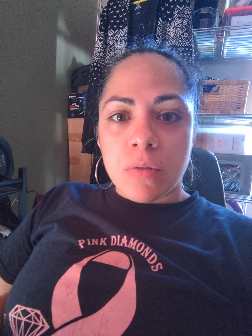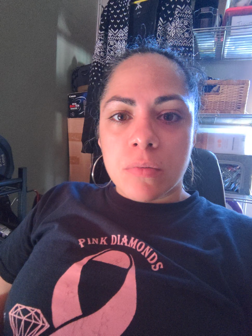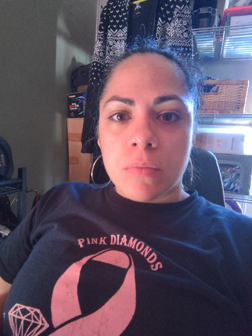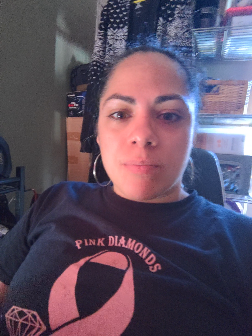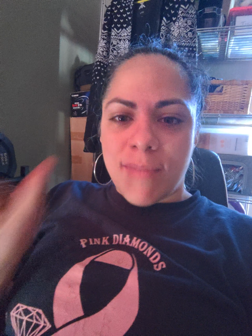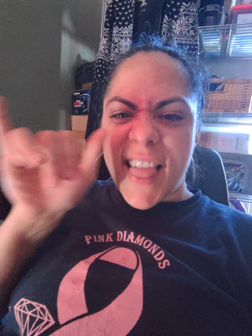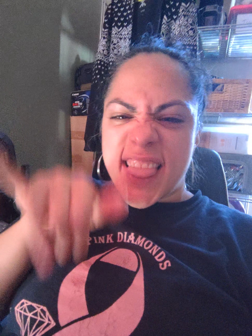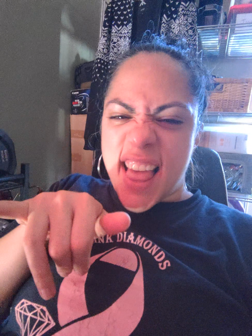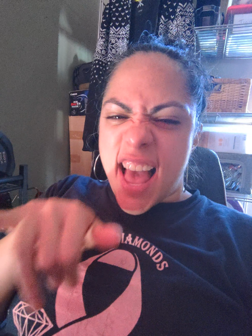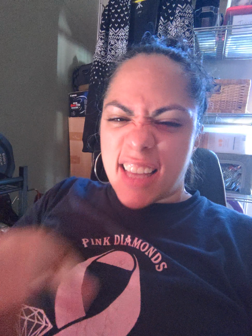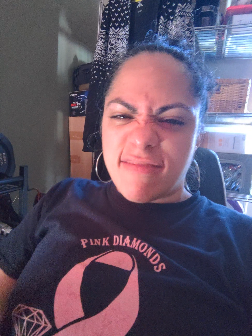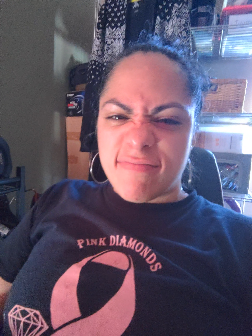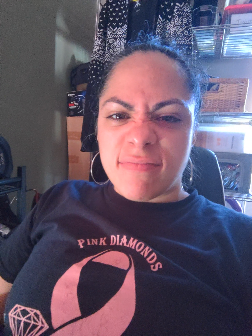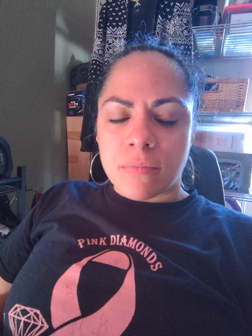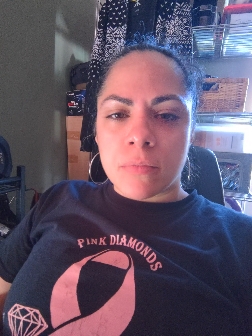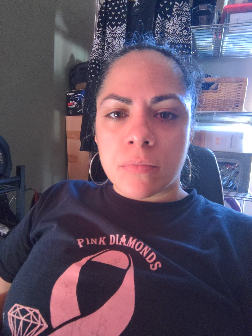that